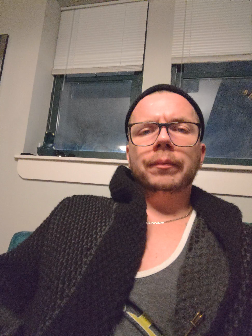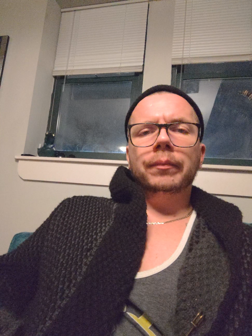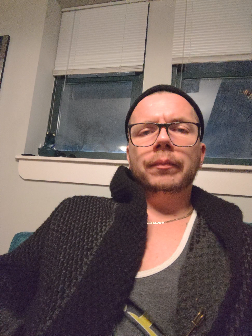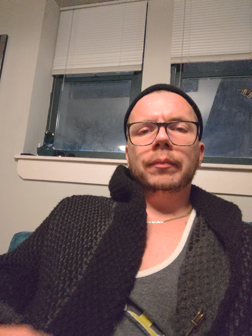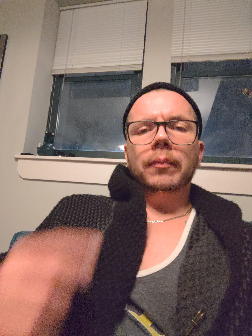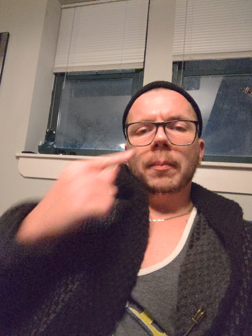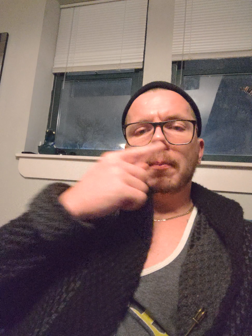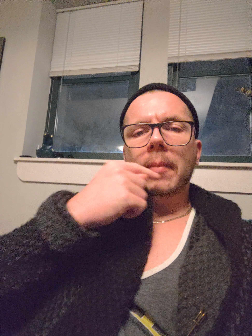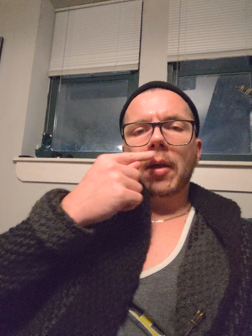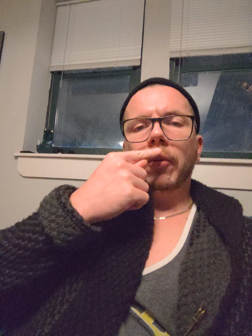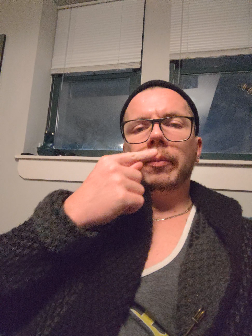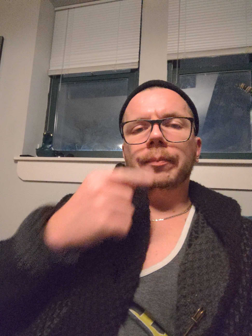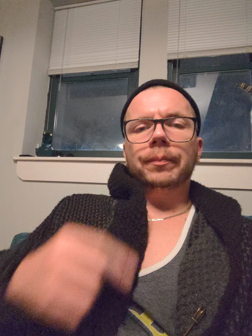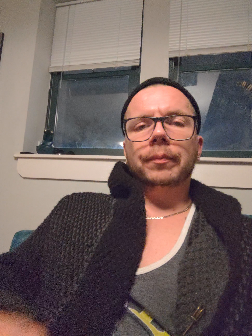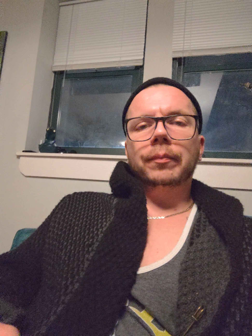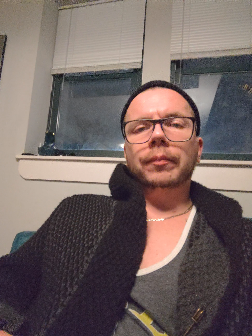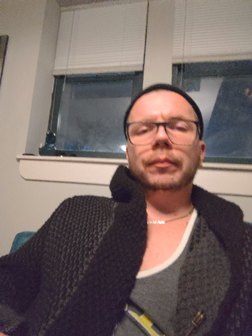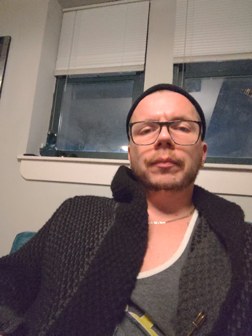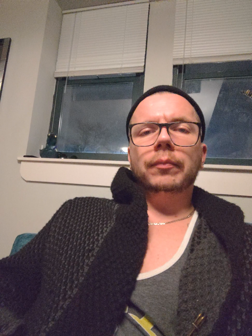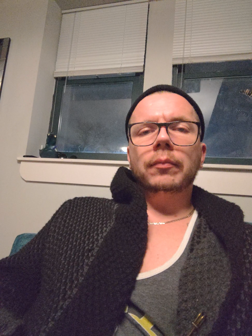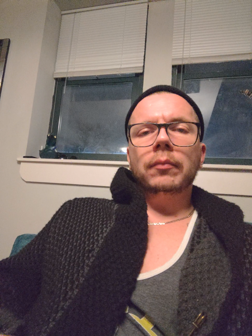mouth